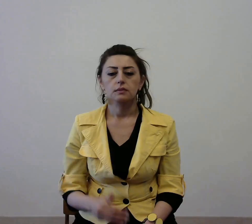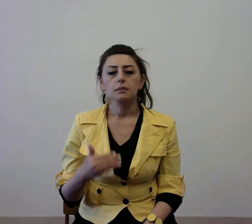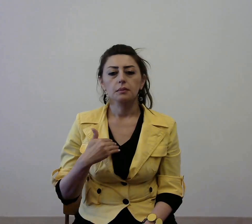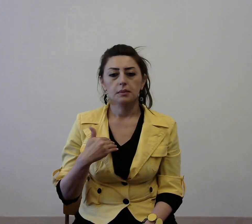mən